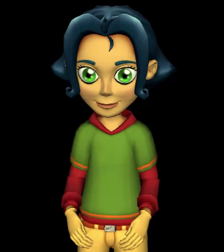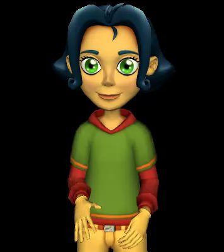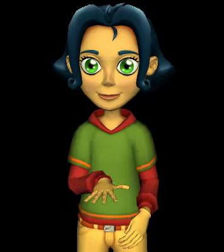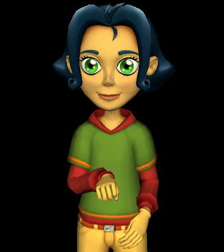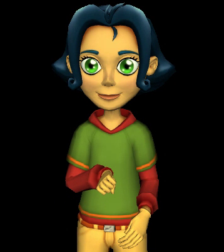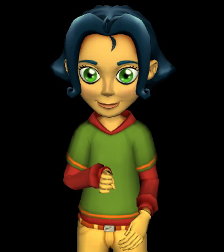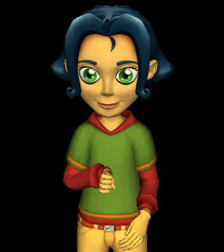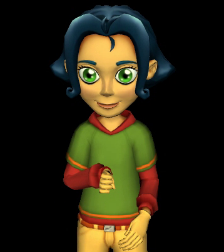يأخذ